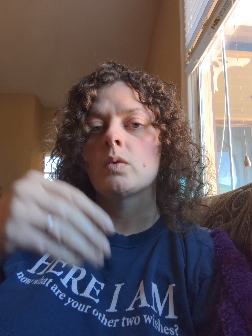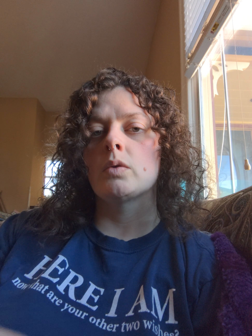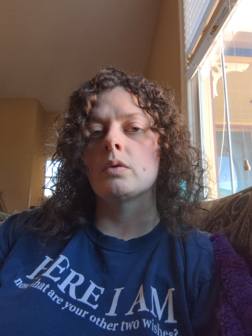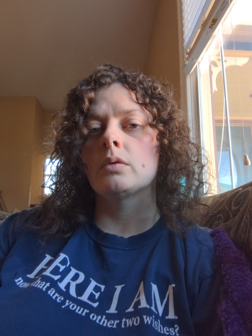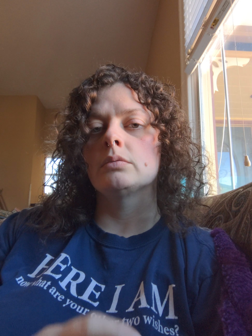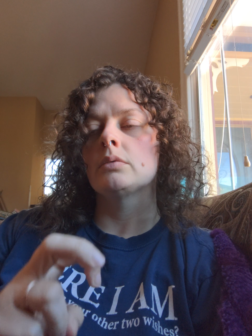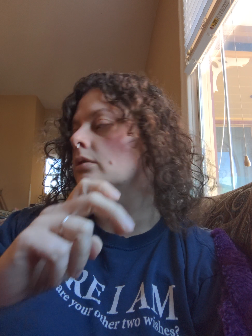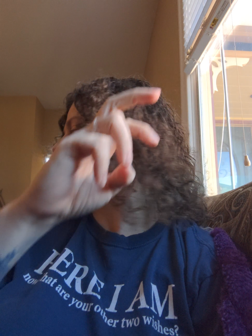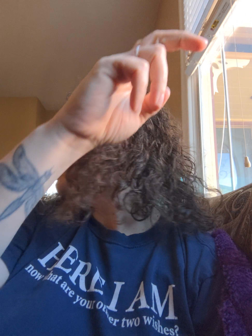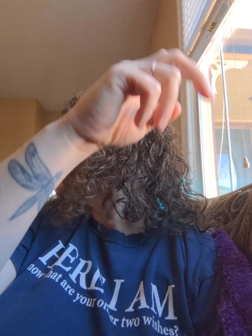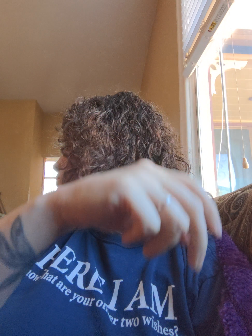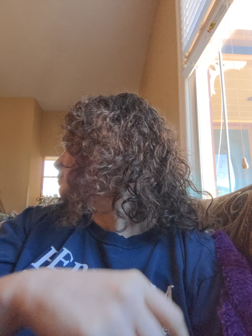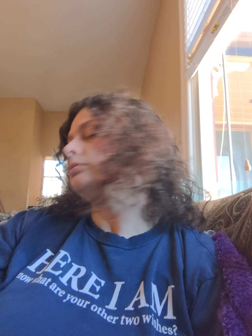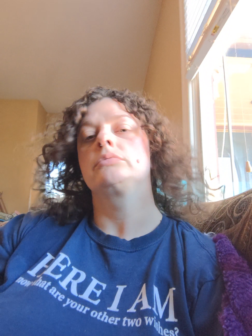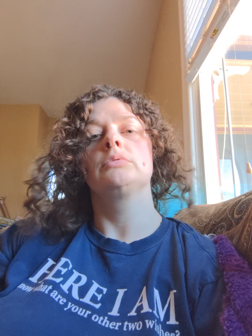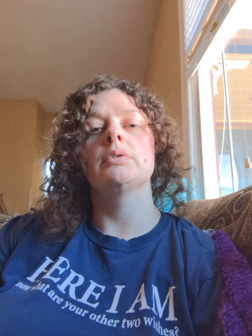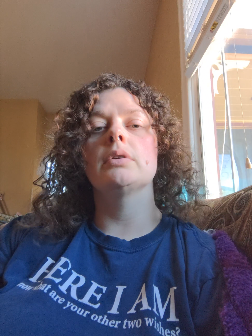stairs